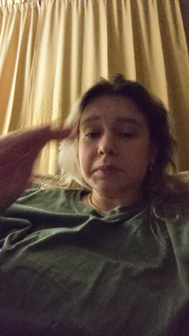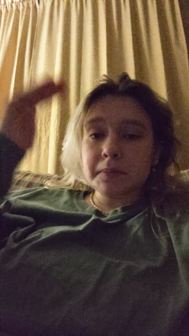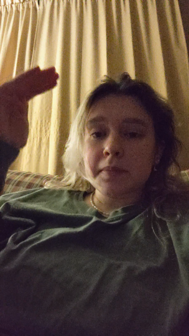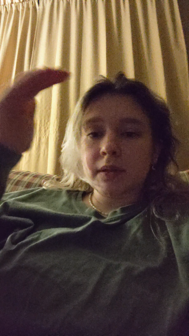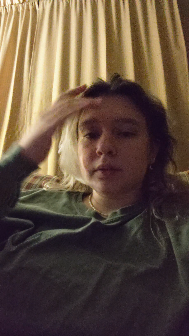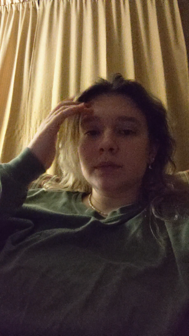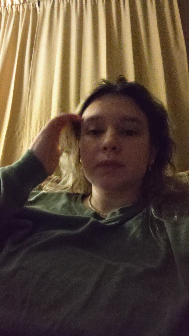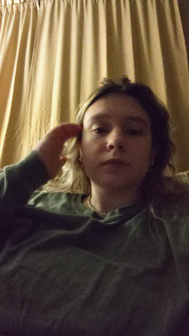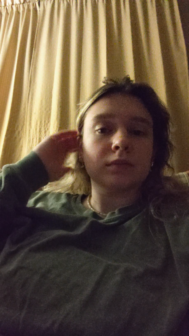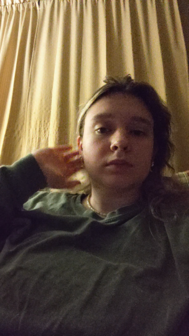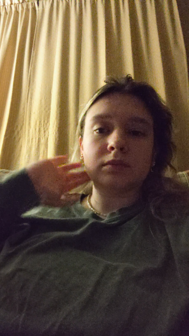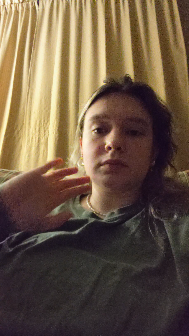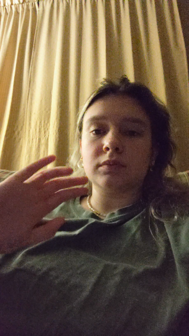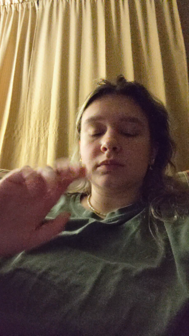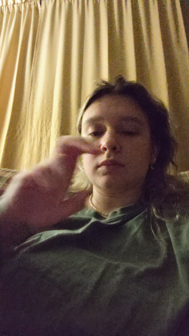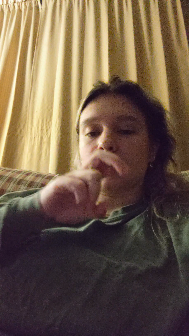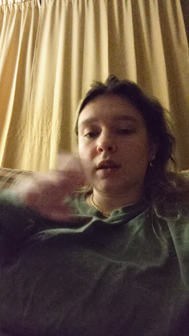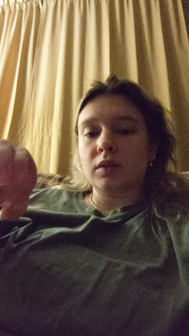couch